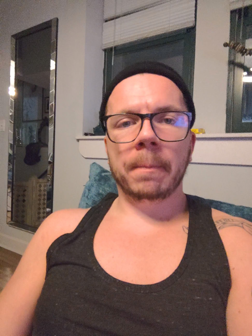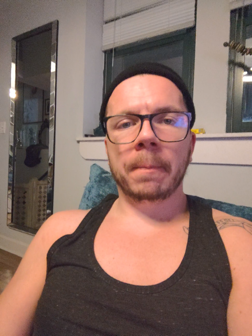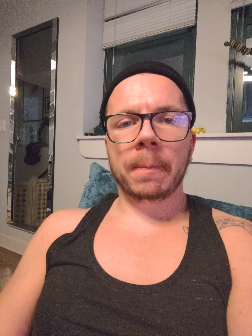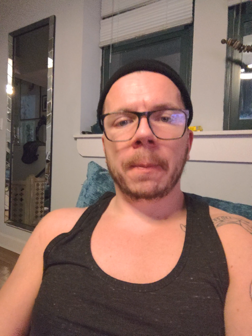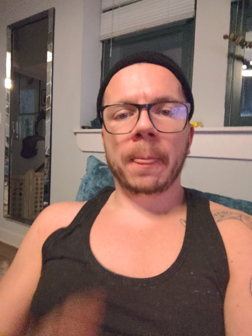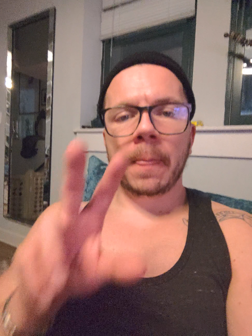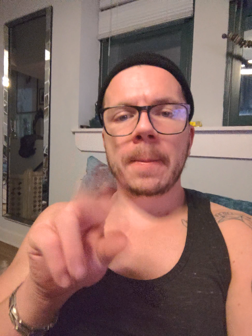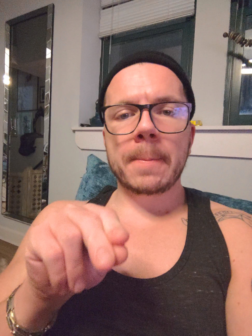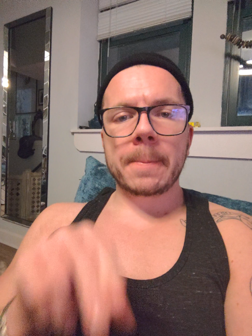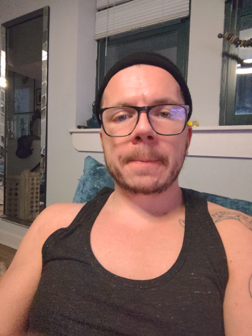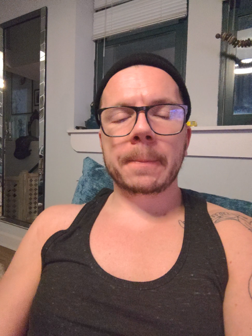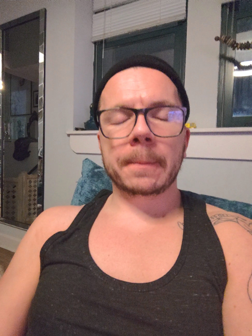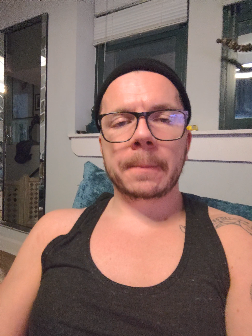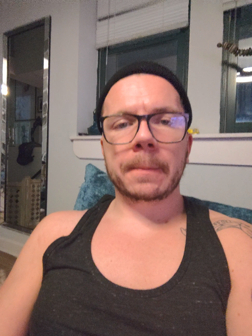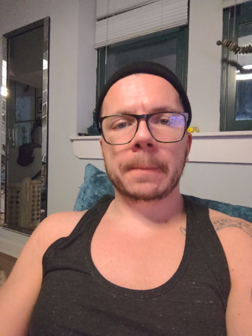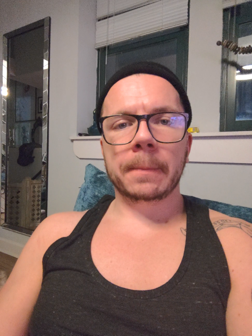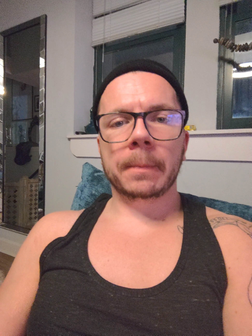no